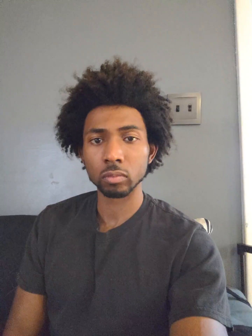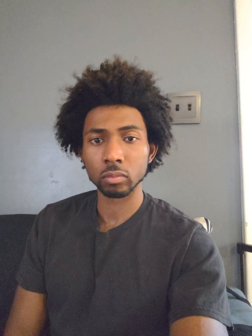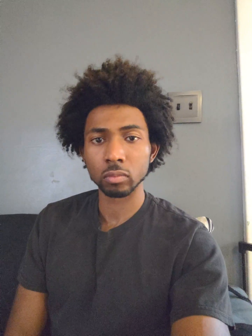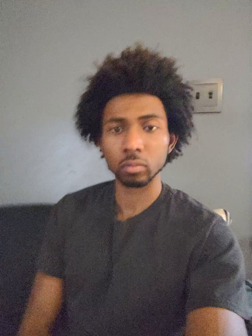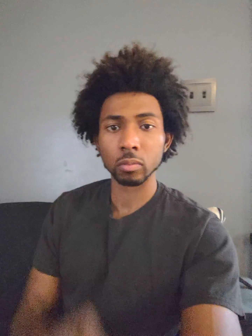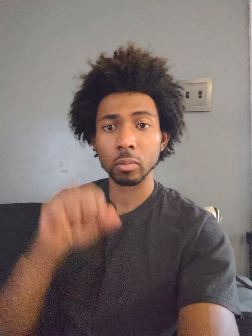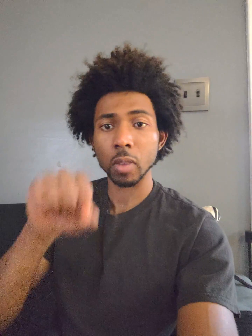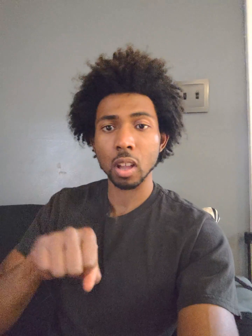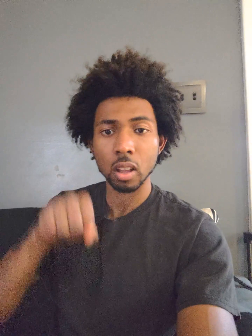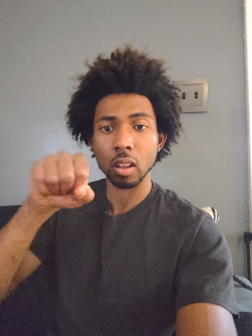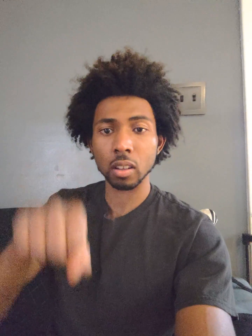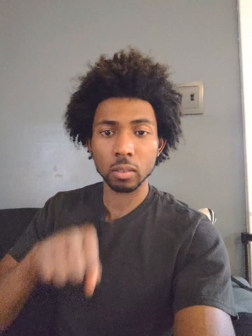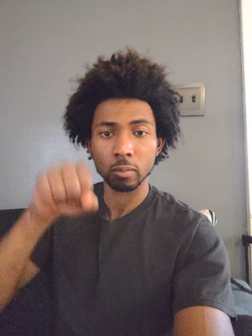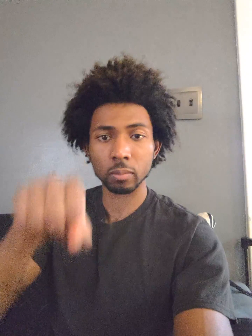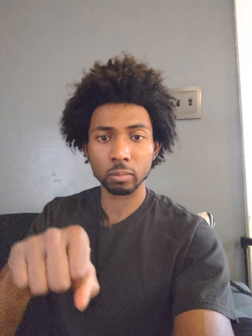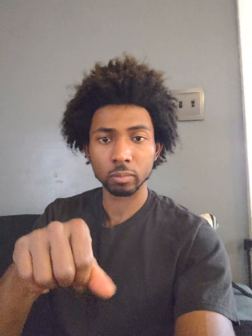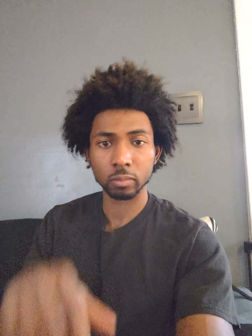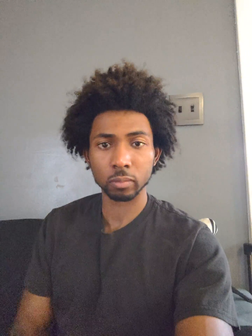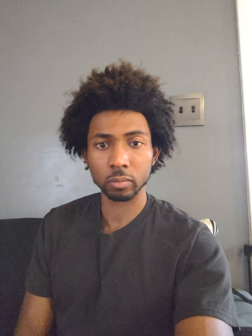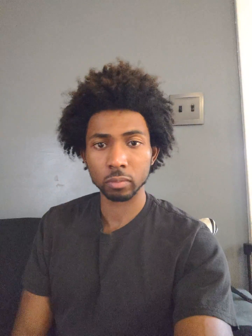bicycle